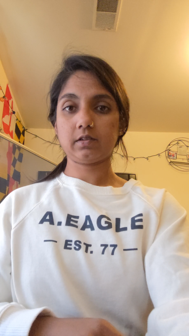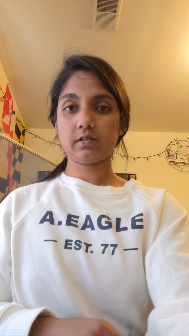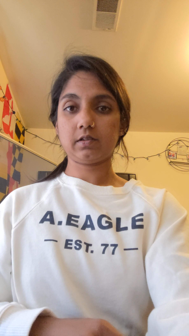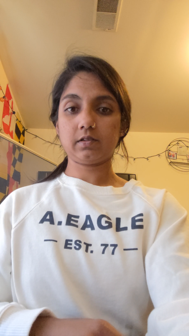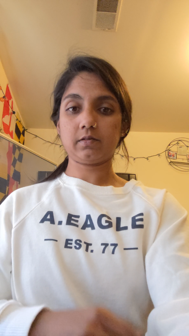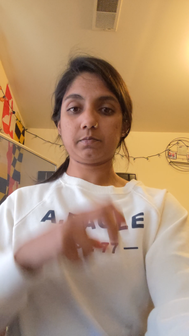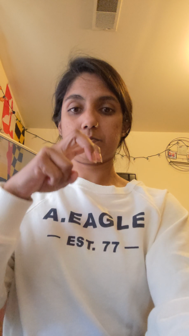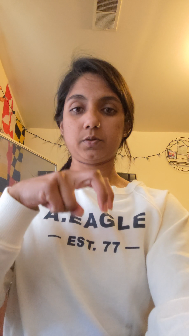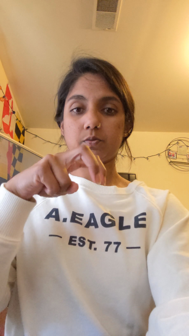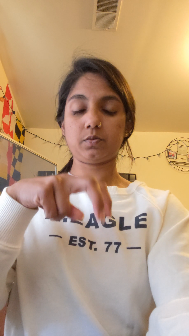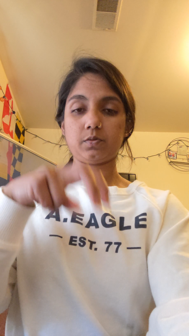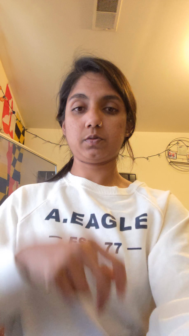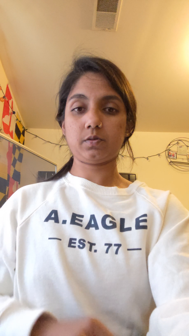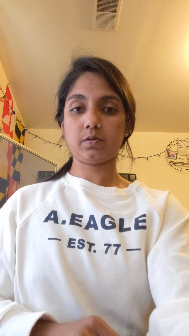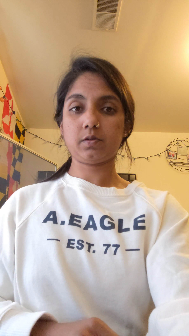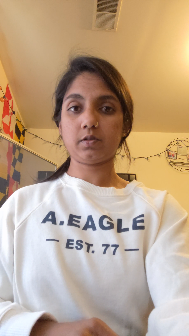potato